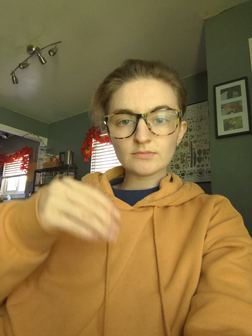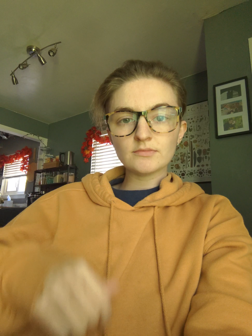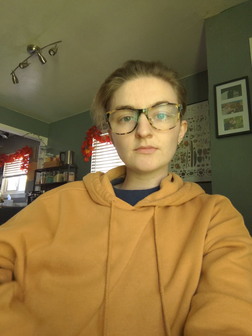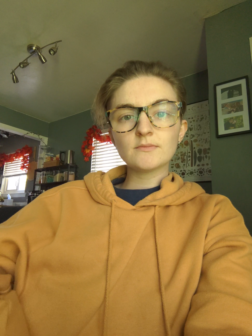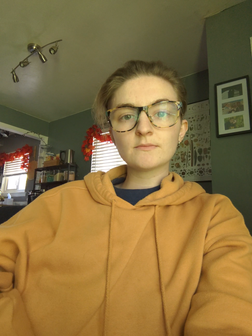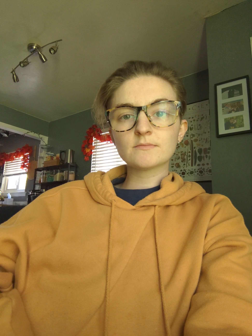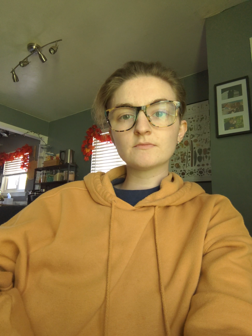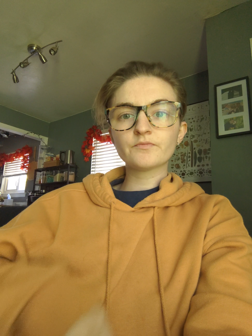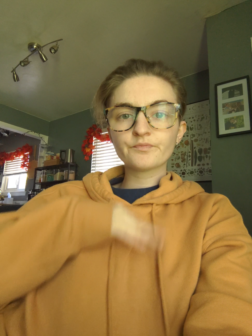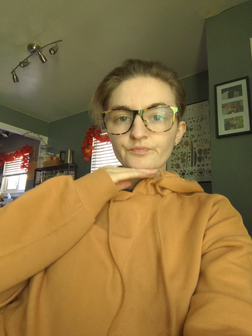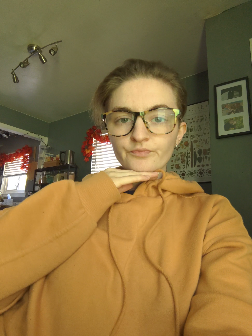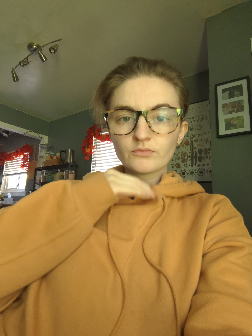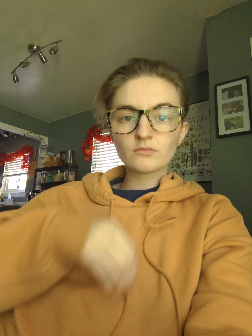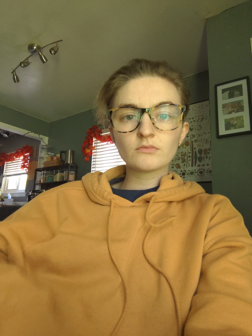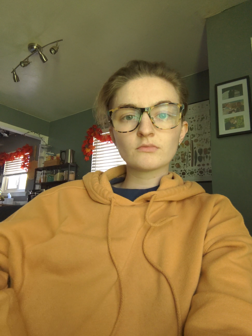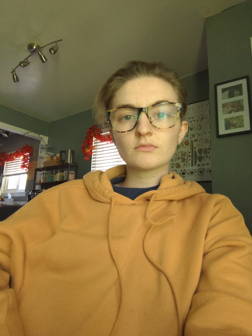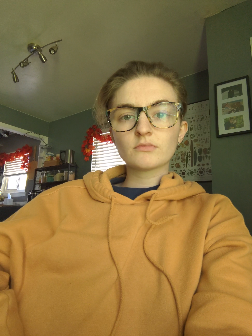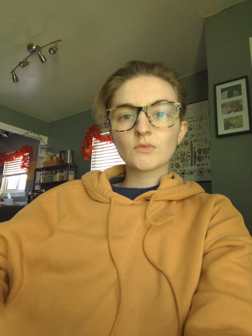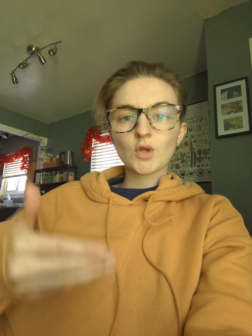full